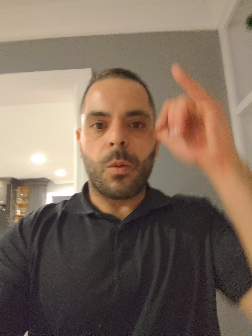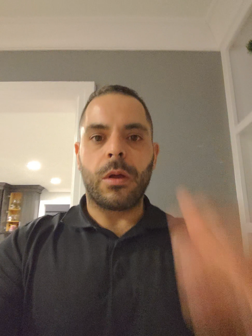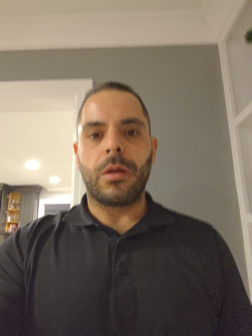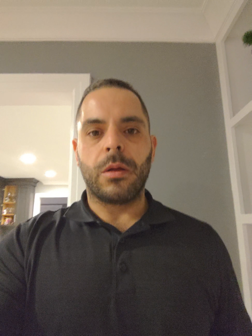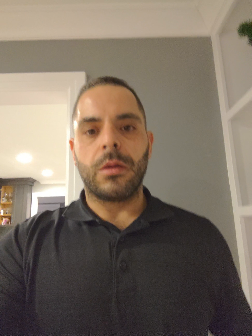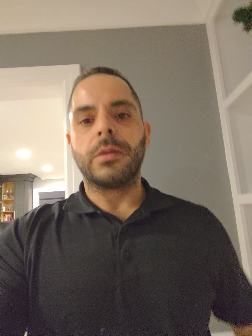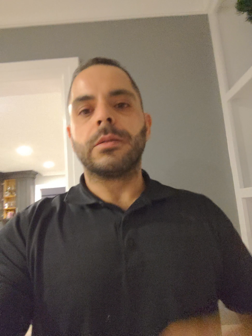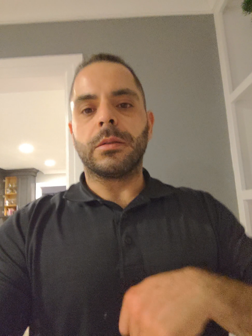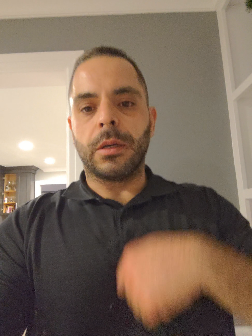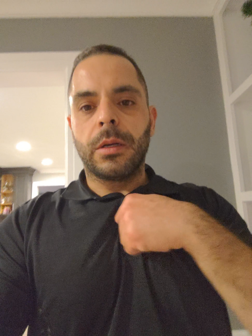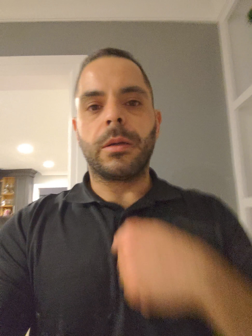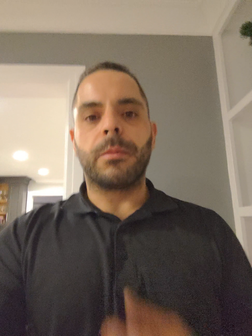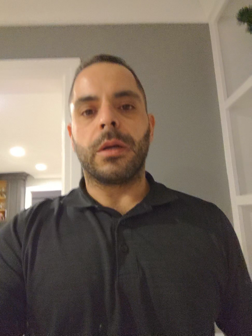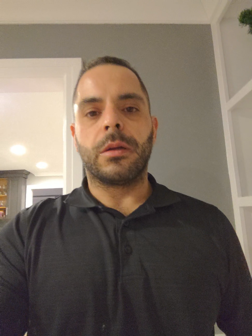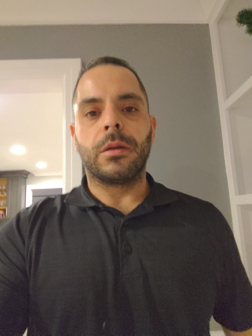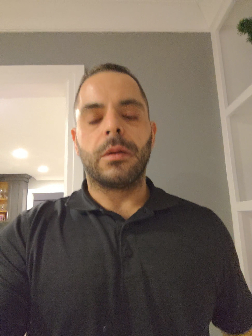zipper